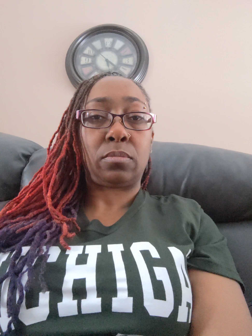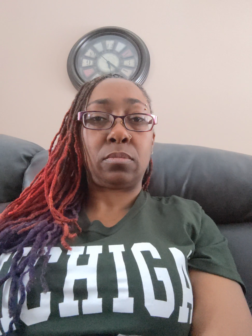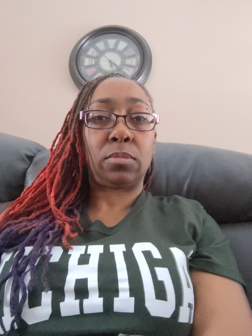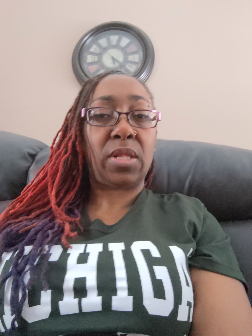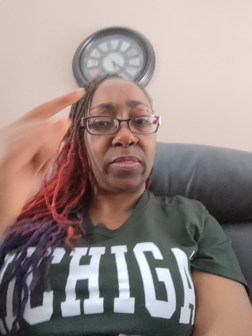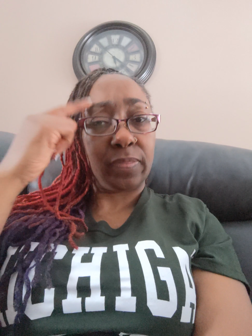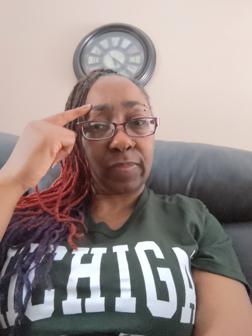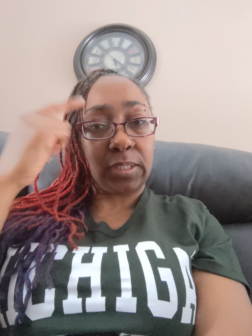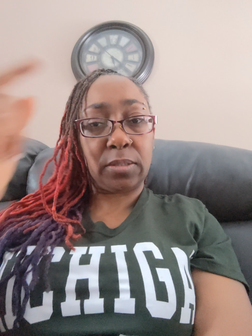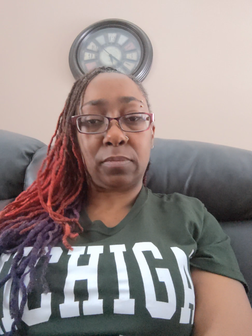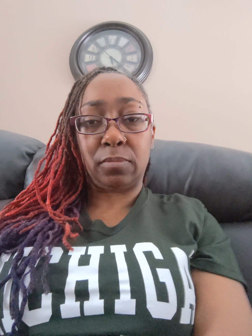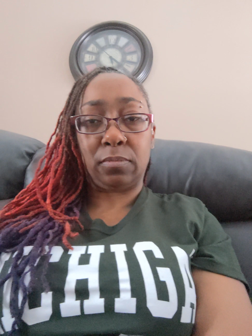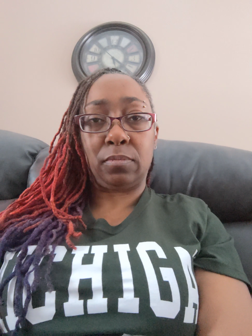think